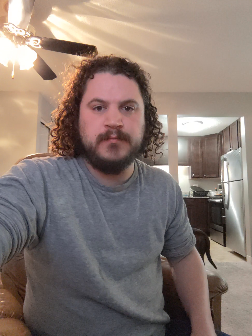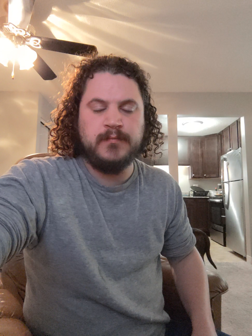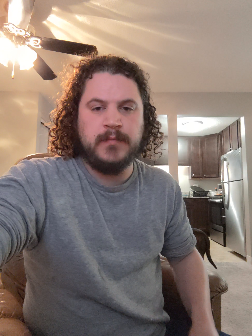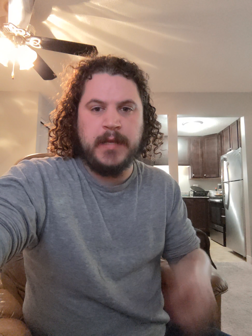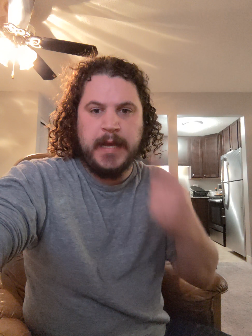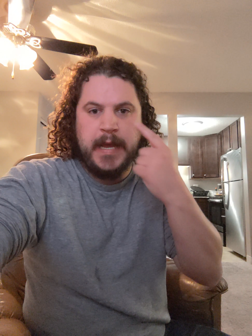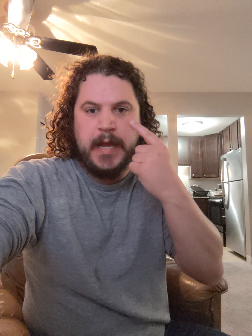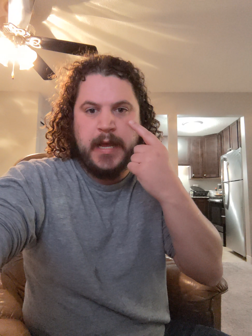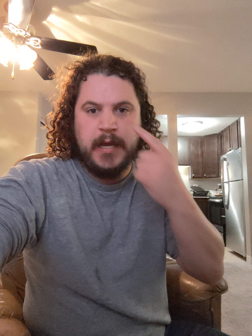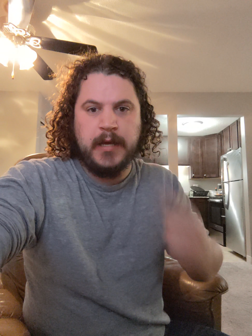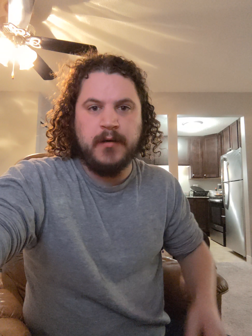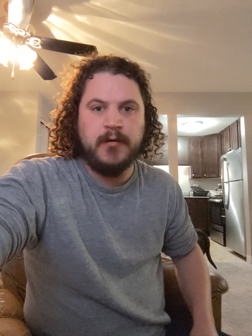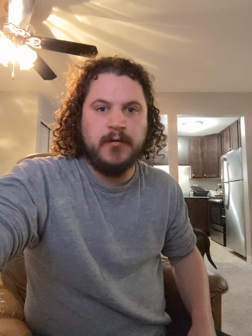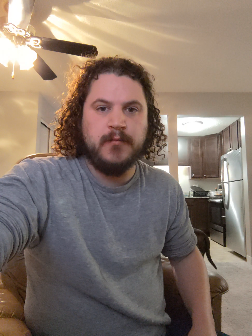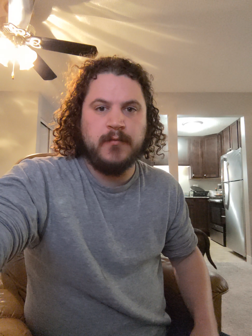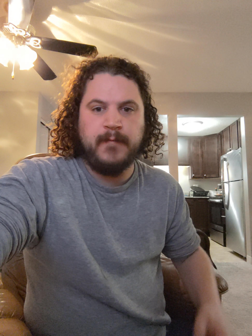eye